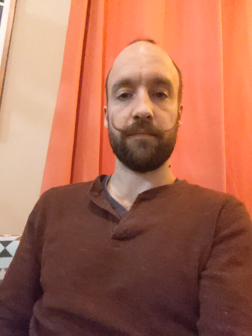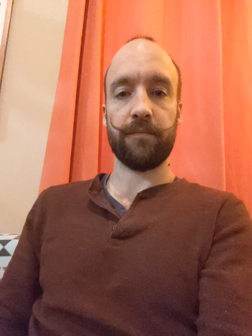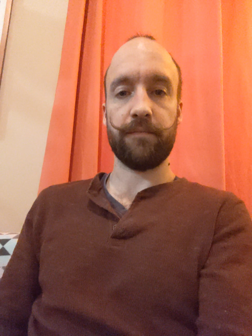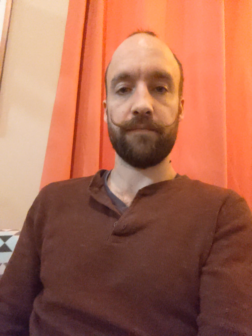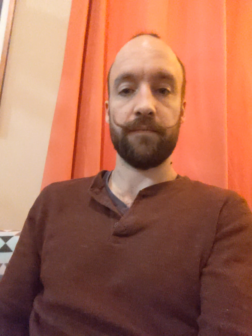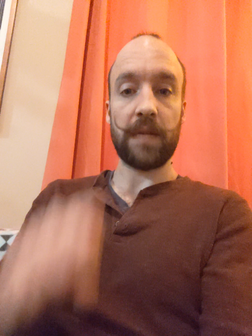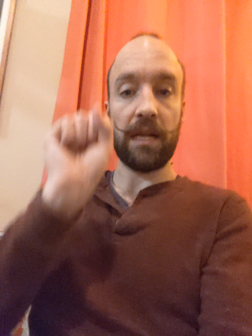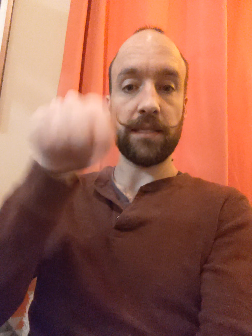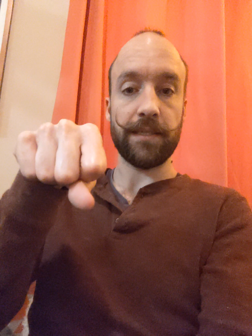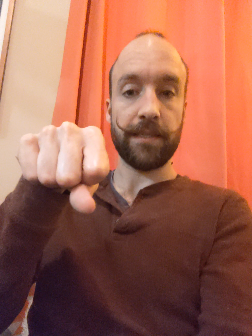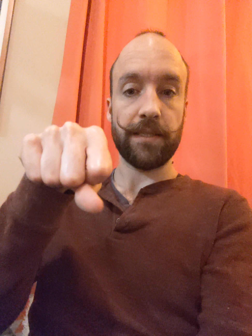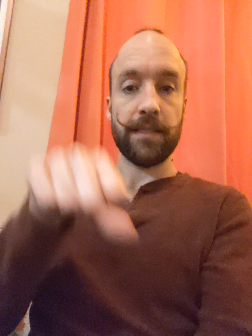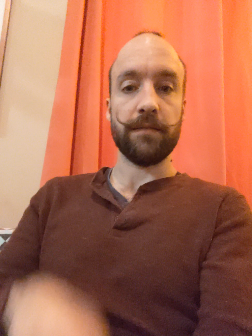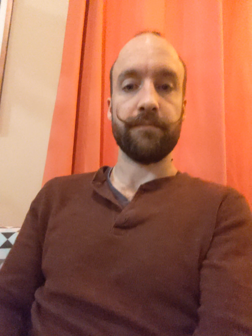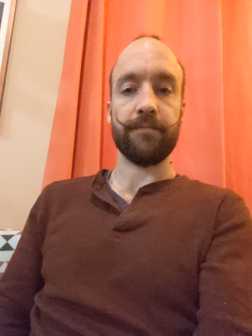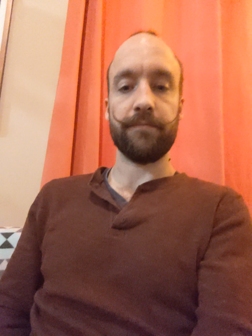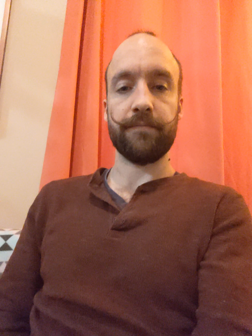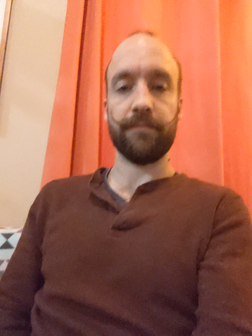yes